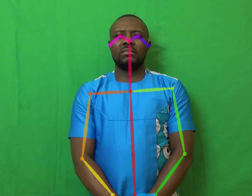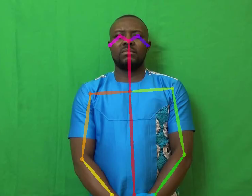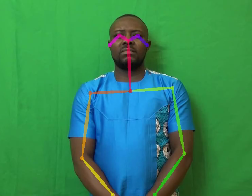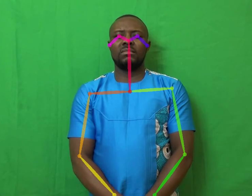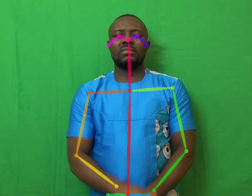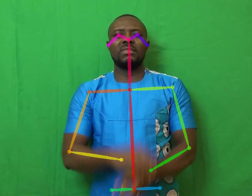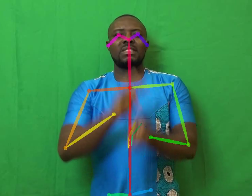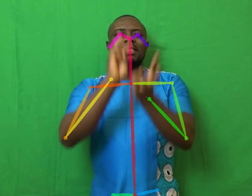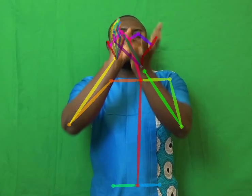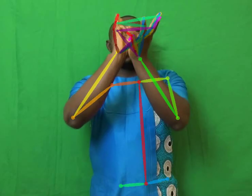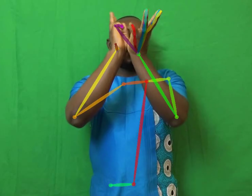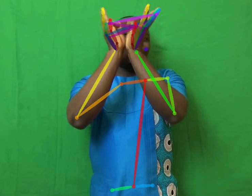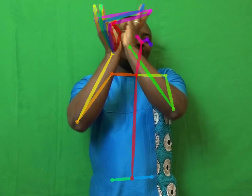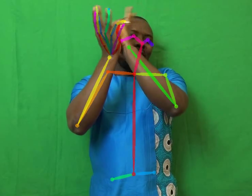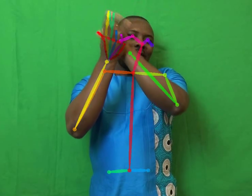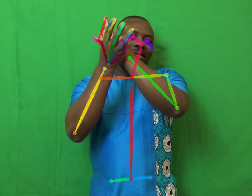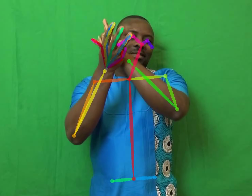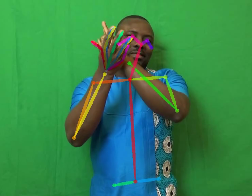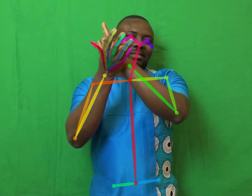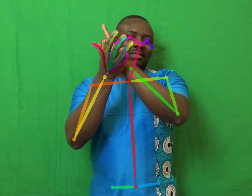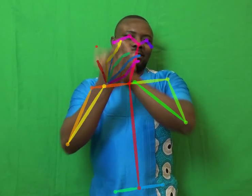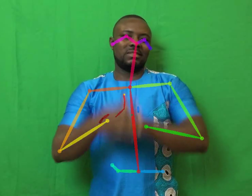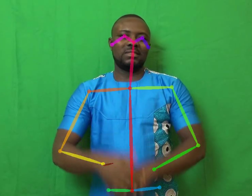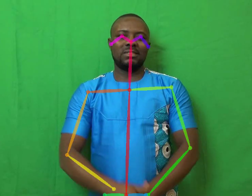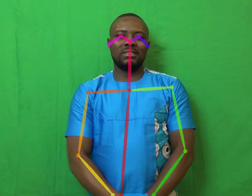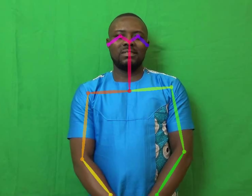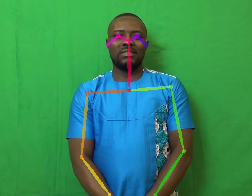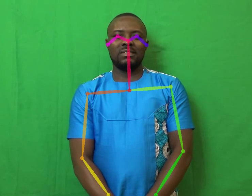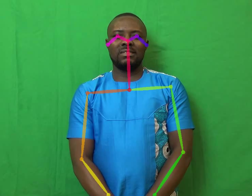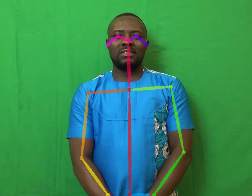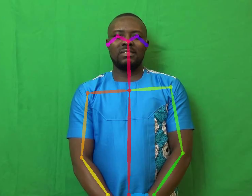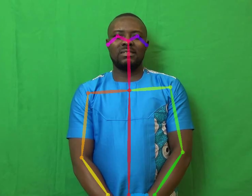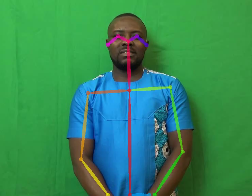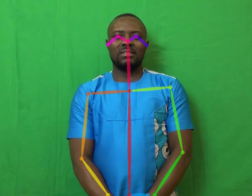weather